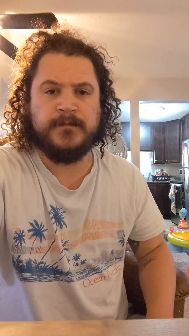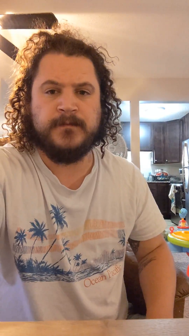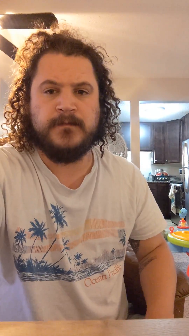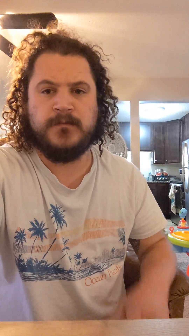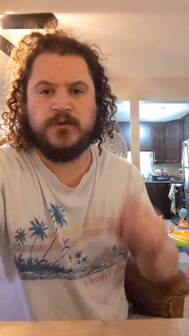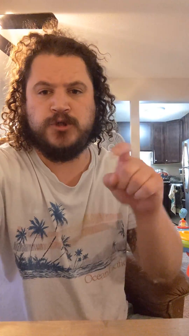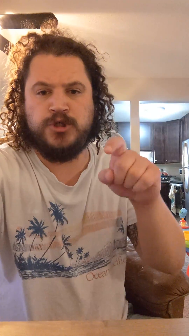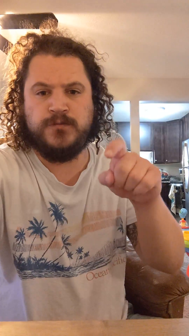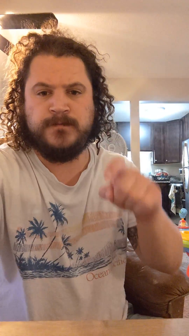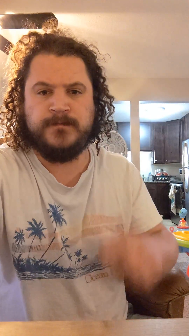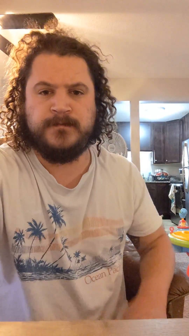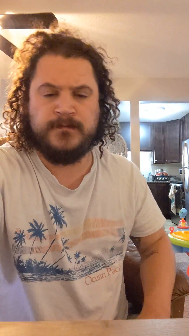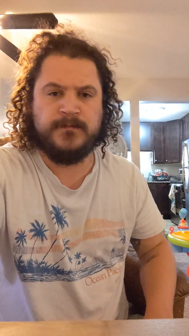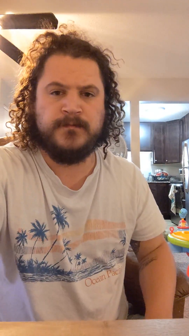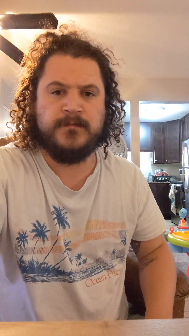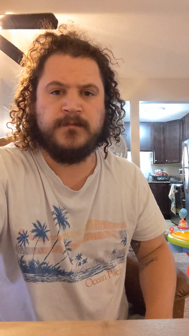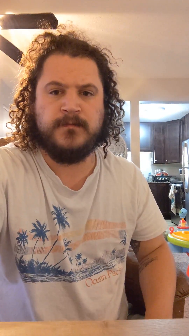should